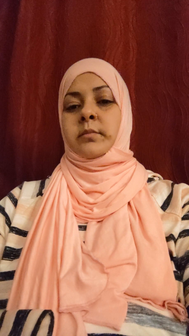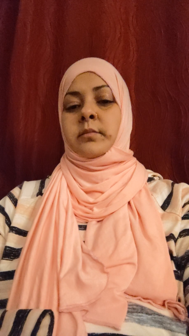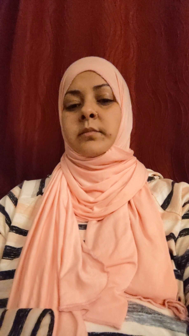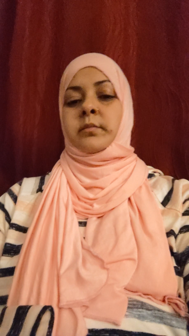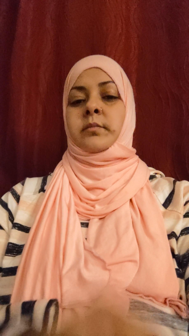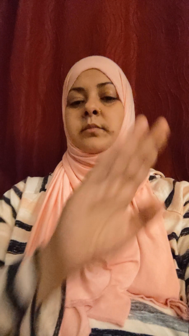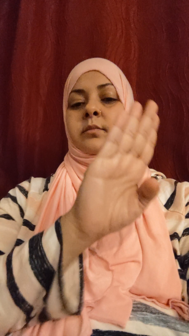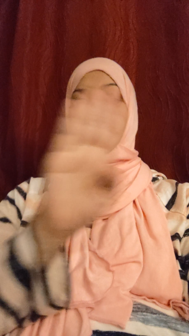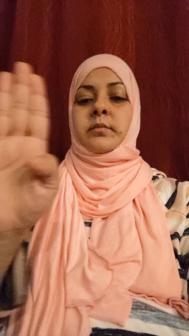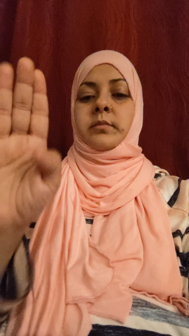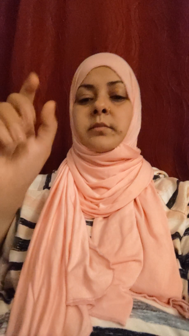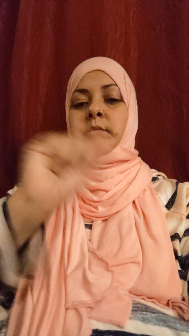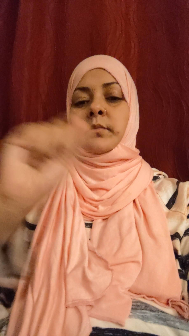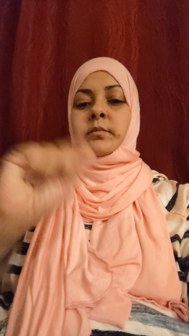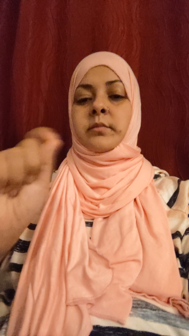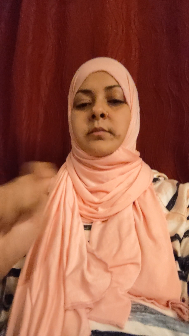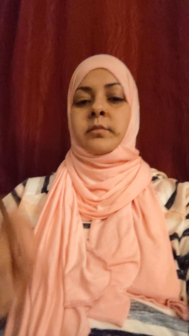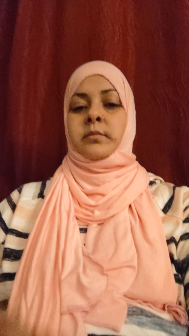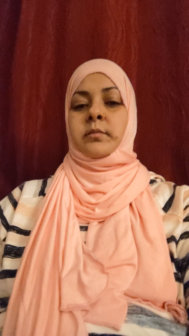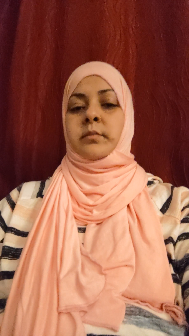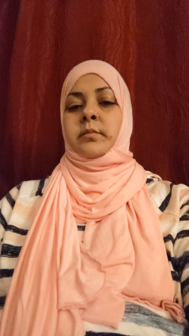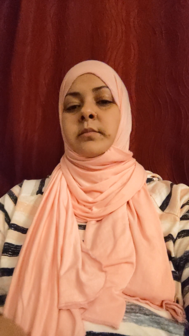chalk